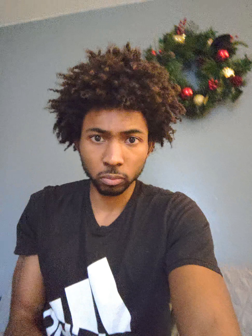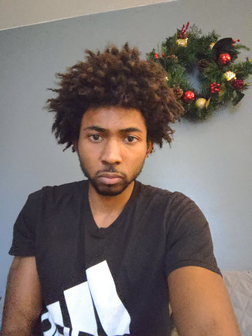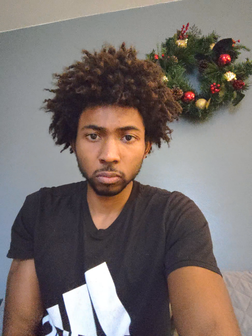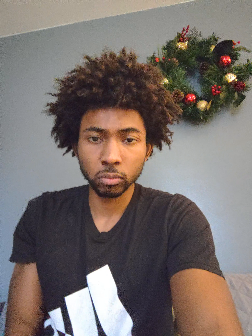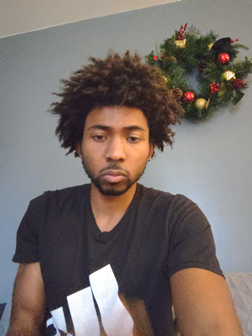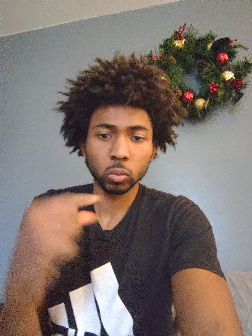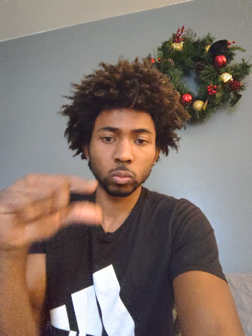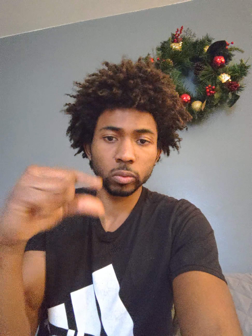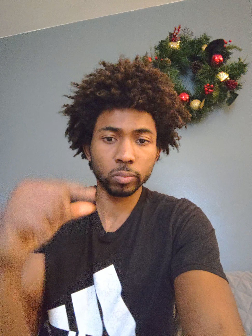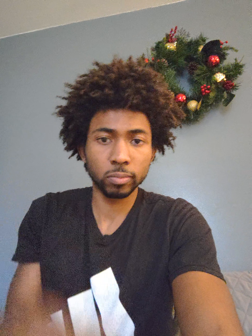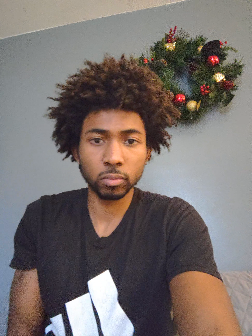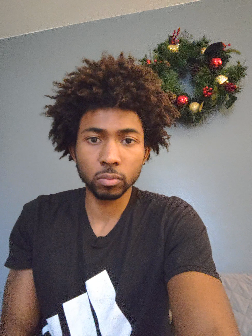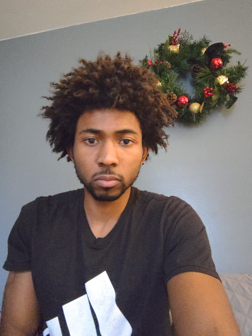green